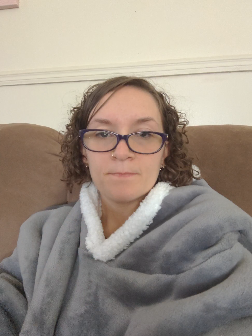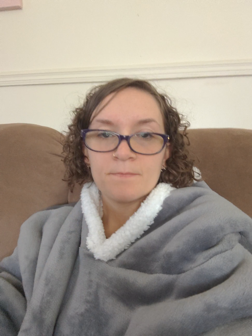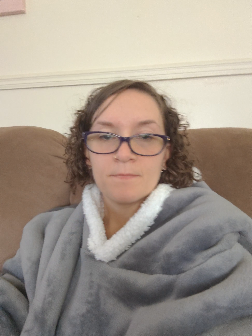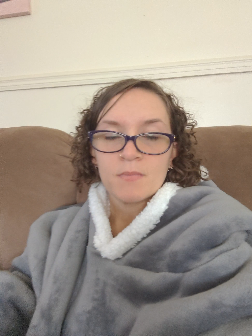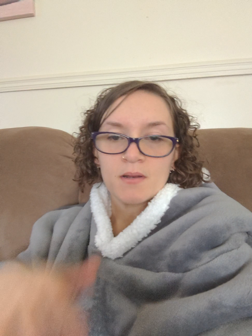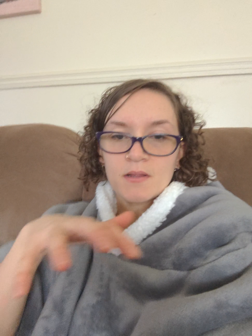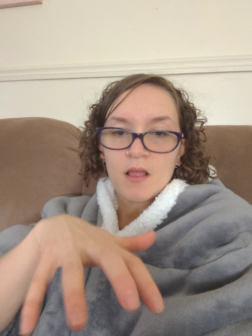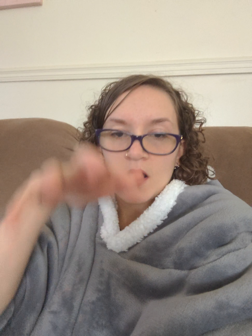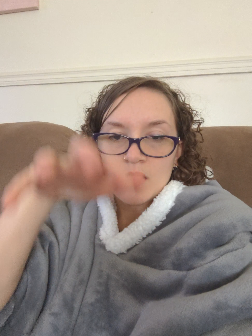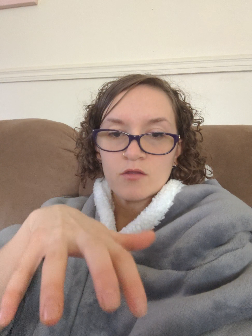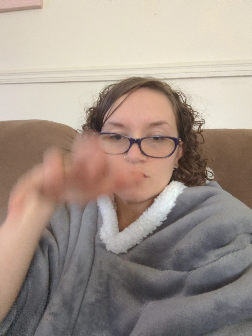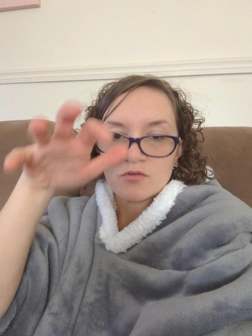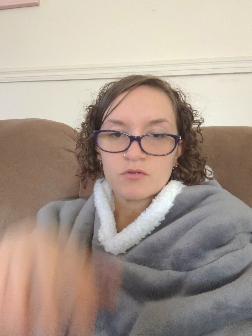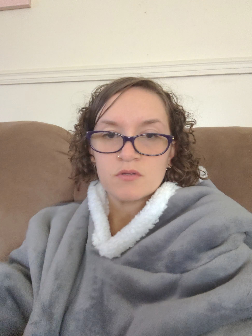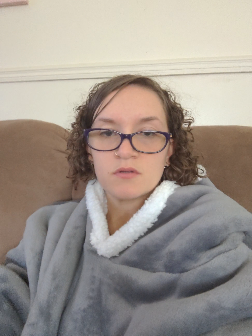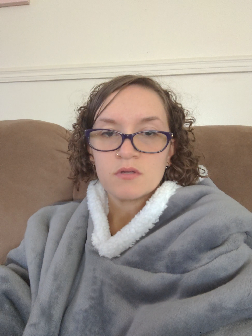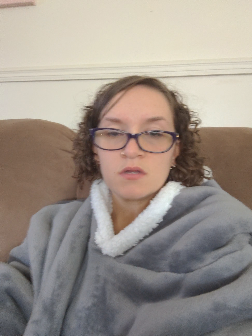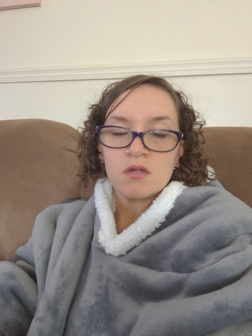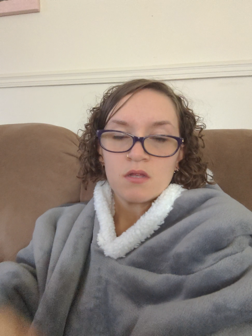alligator